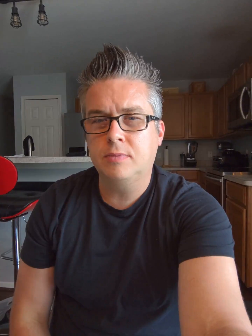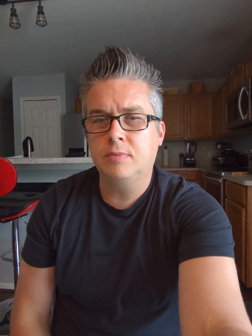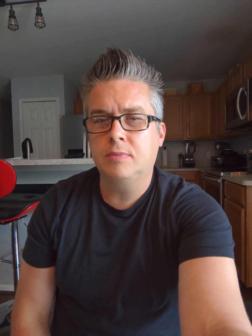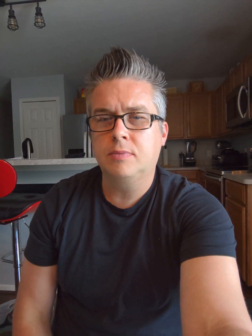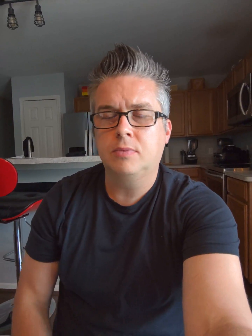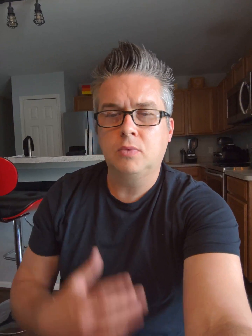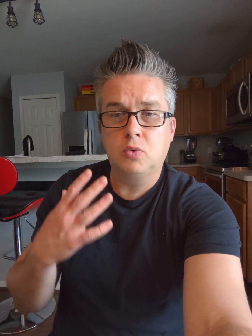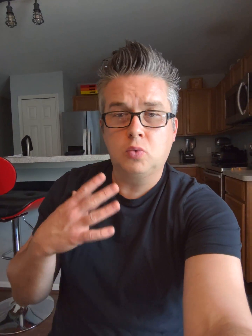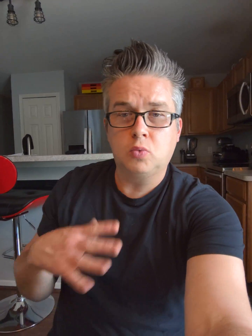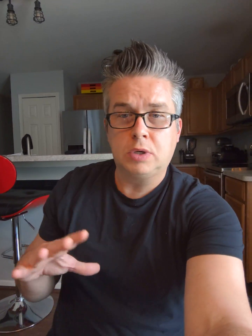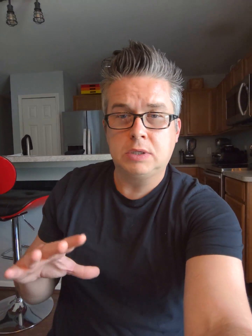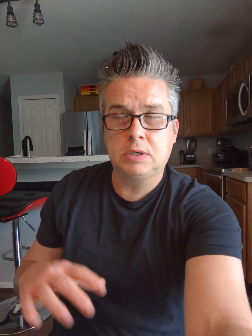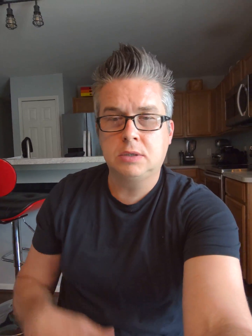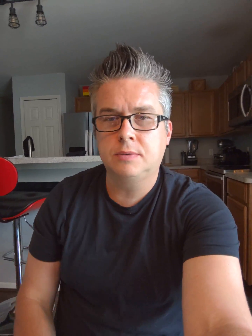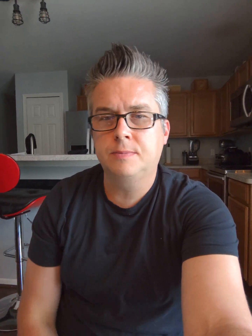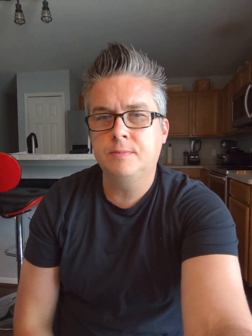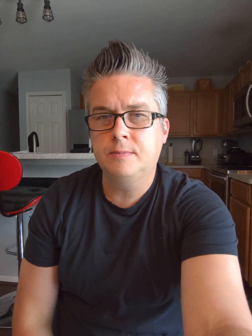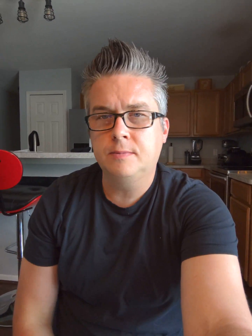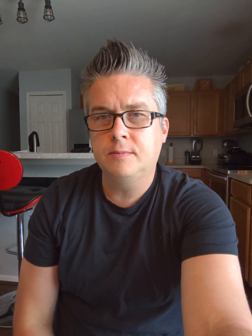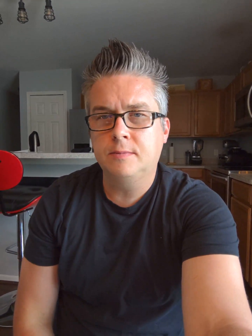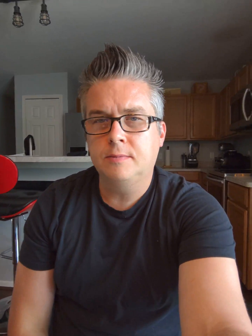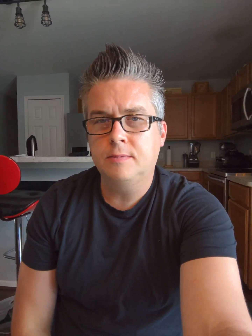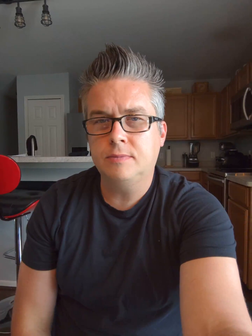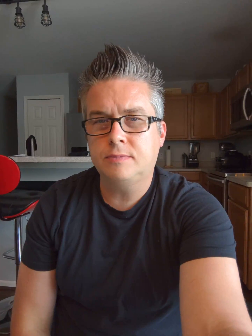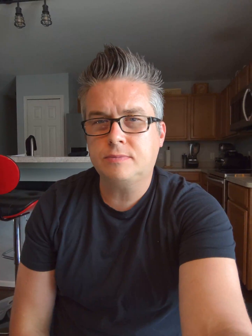dress